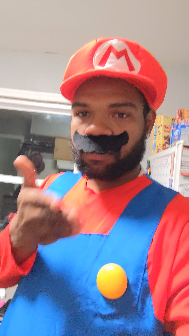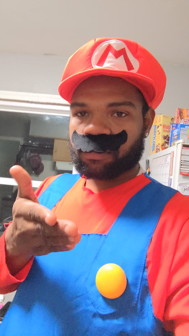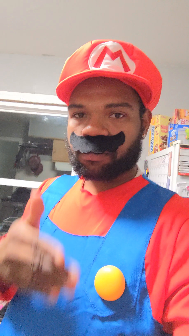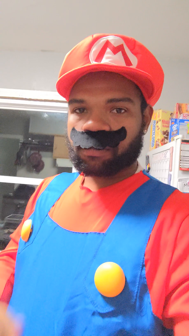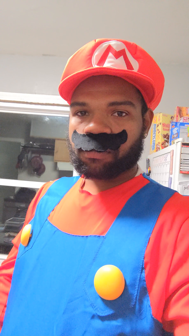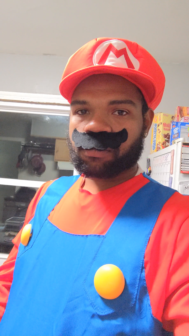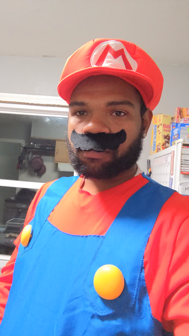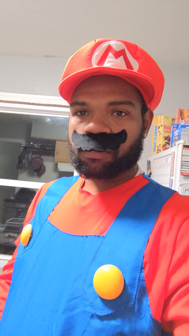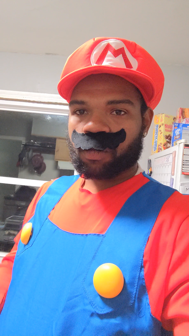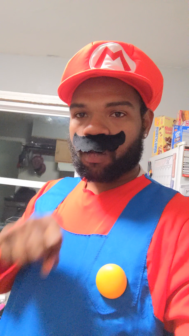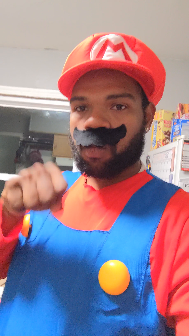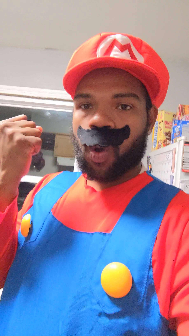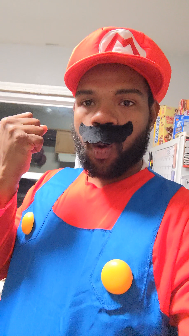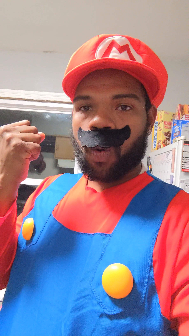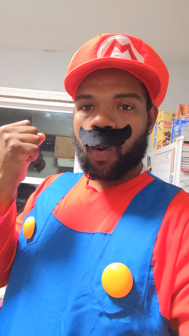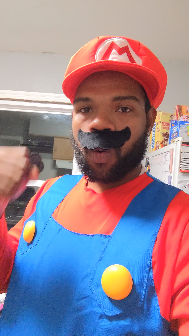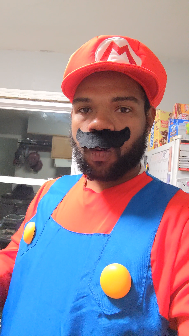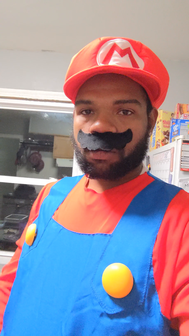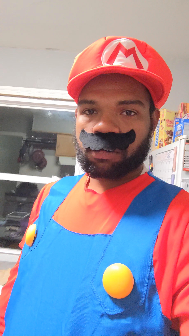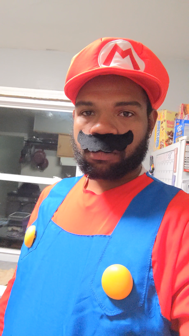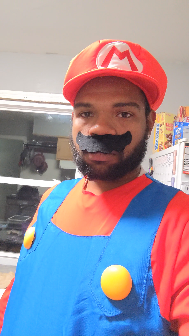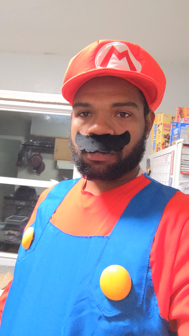broken